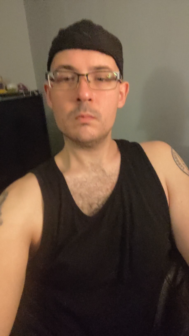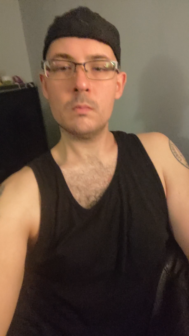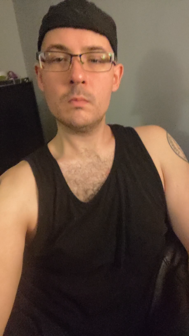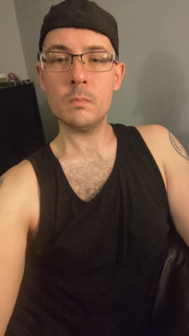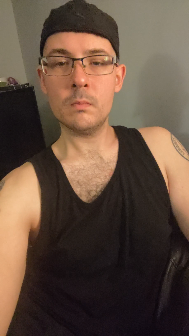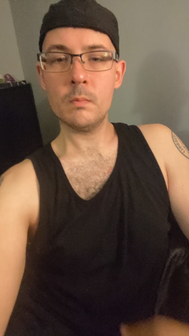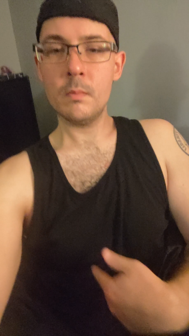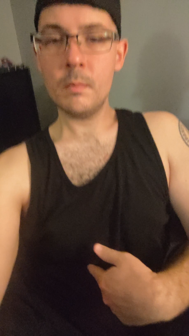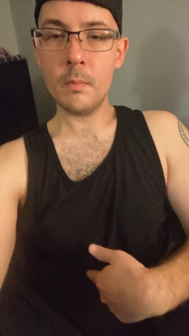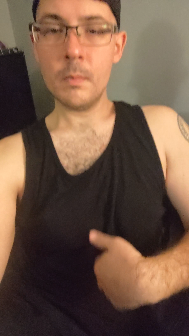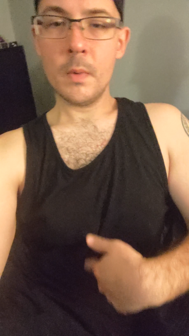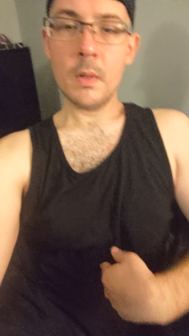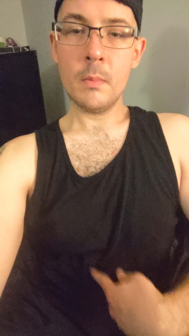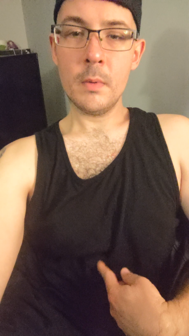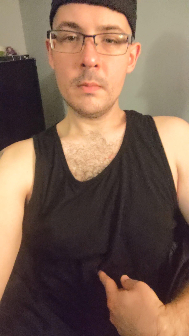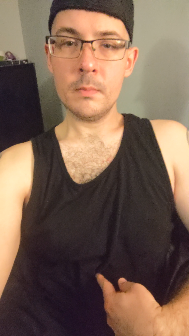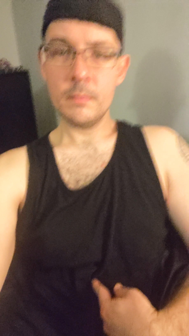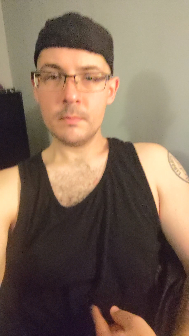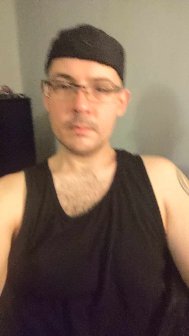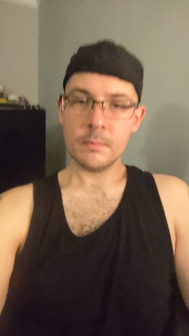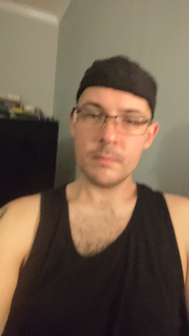belly button